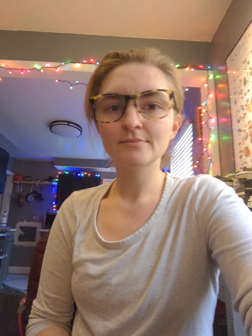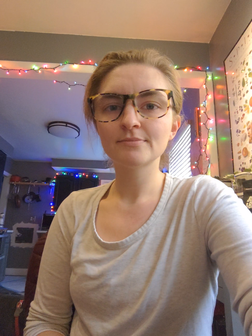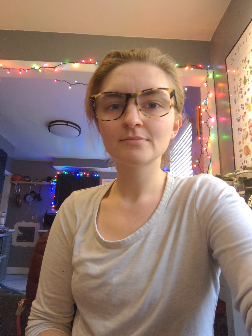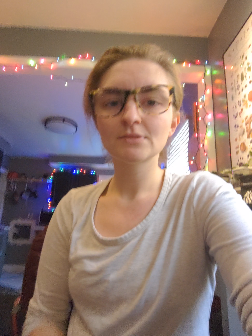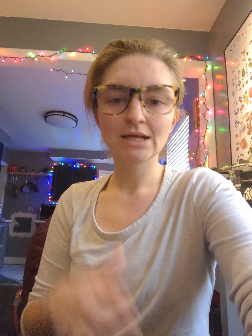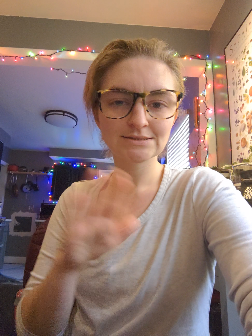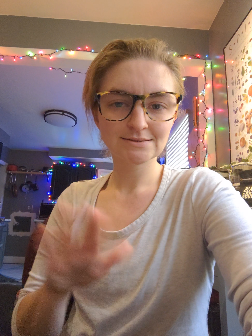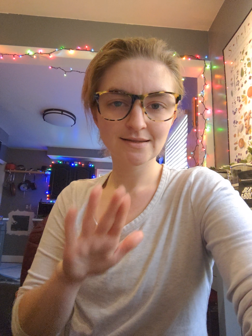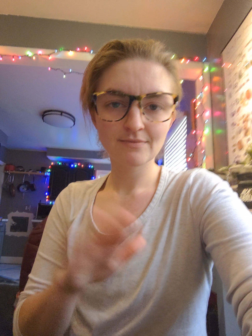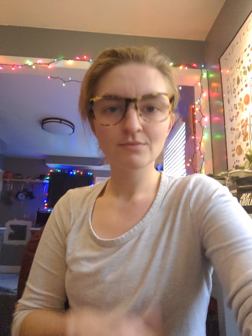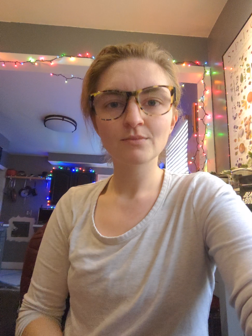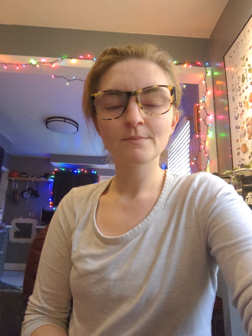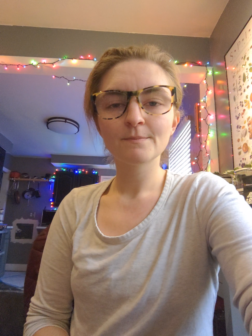clean